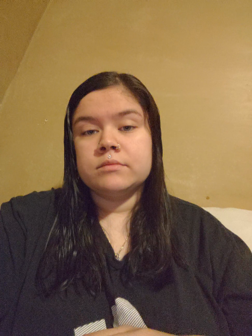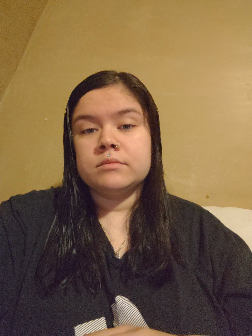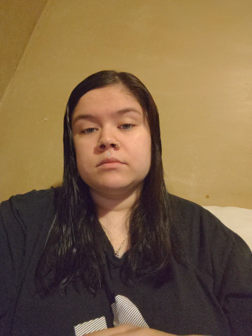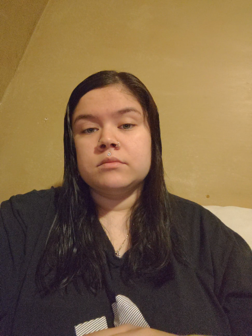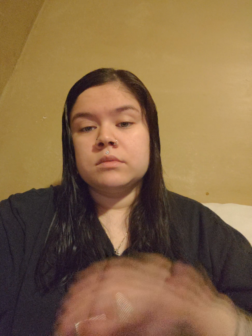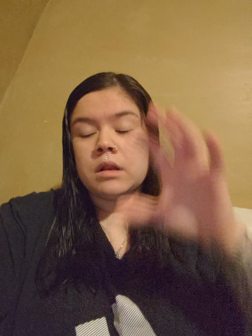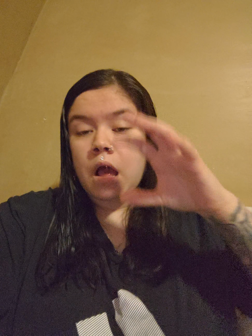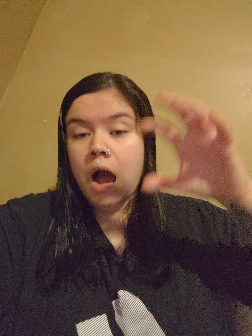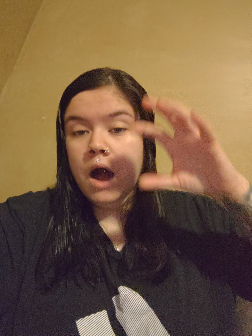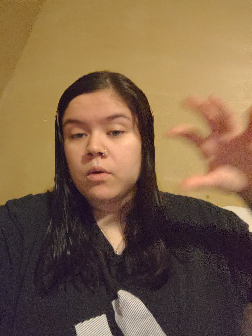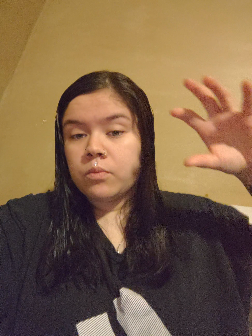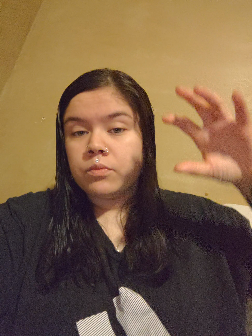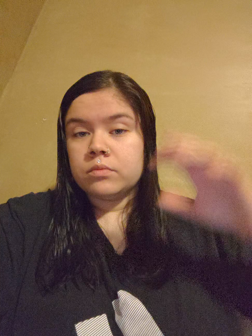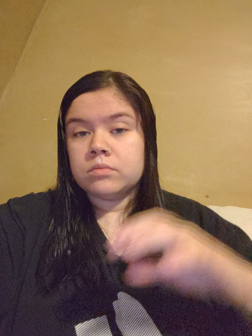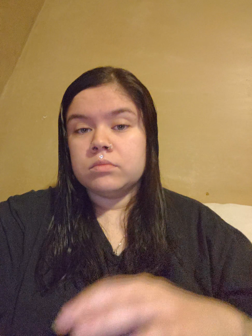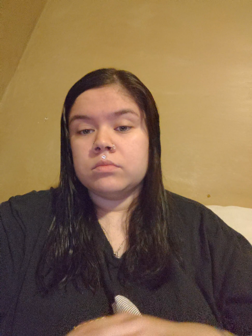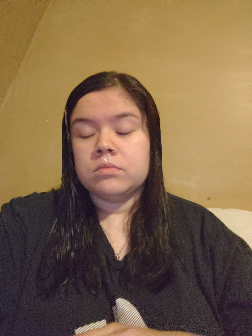cloud